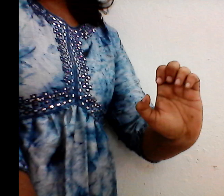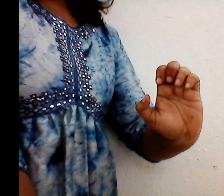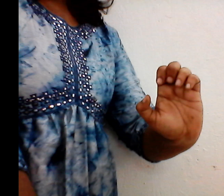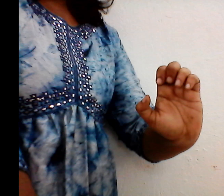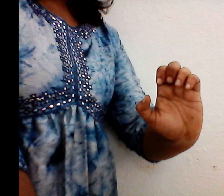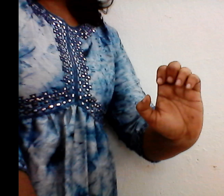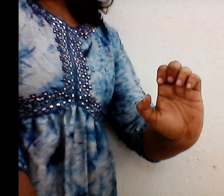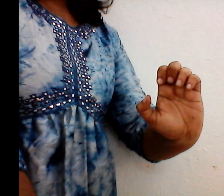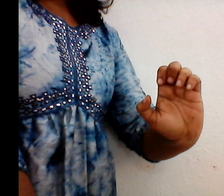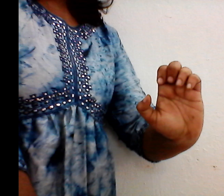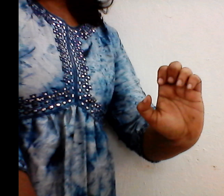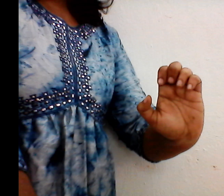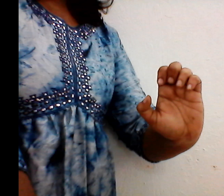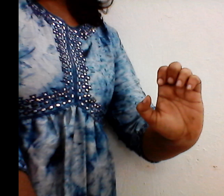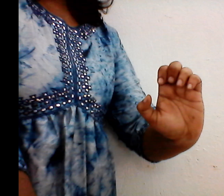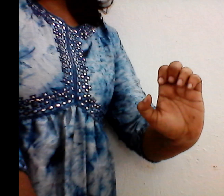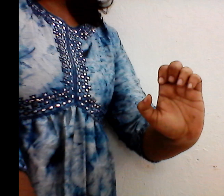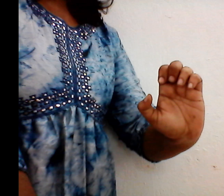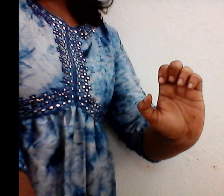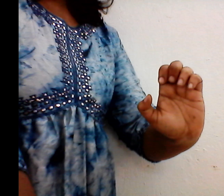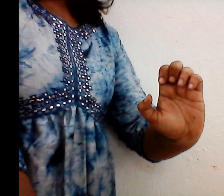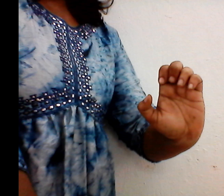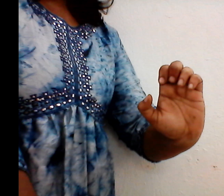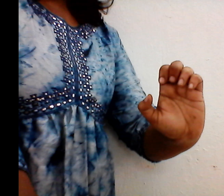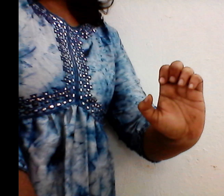ഇ